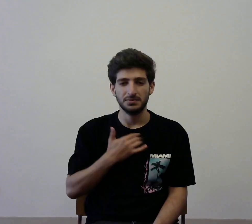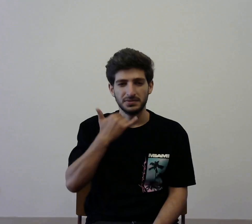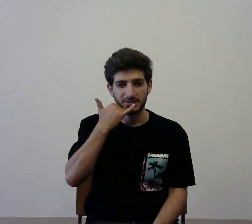telefon